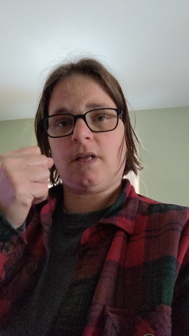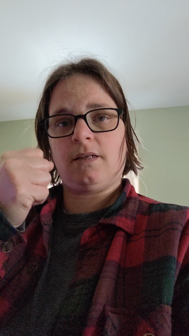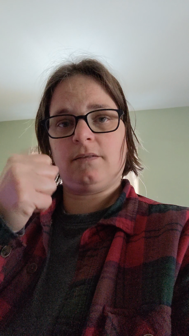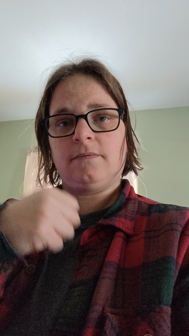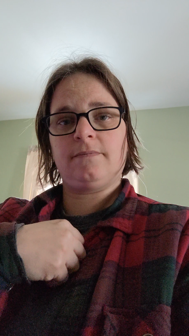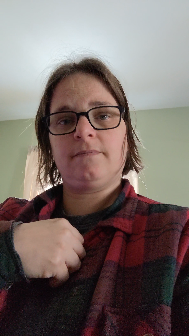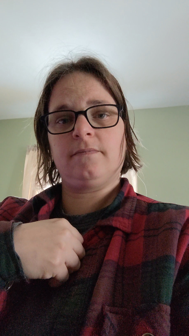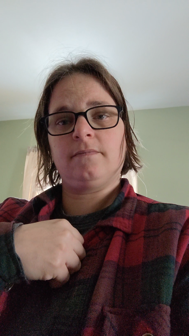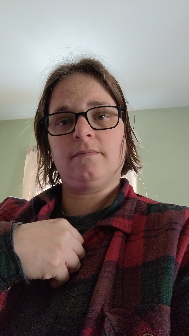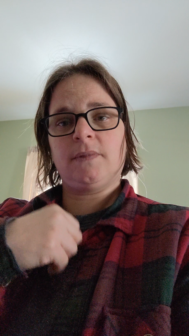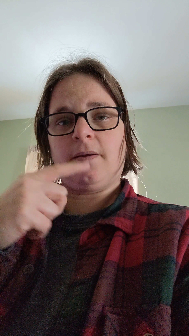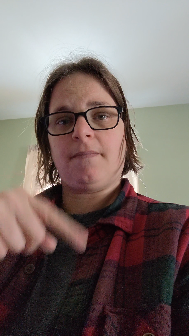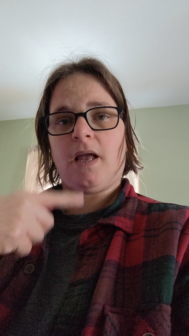about